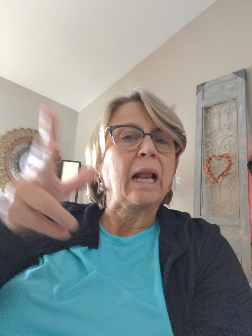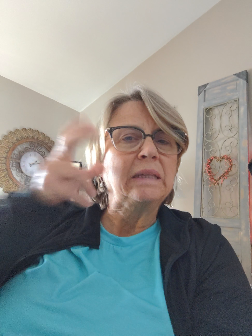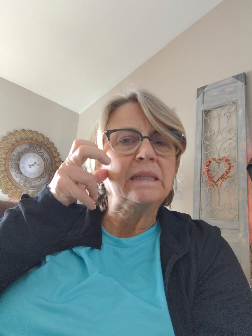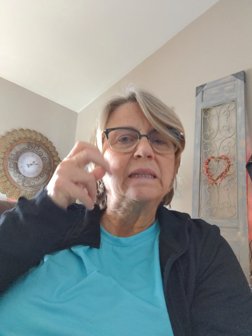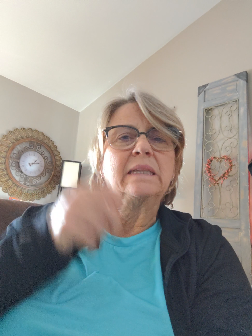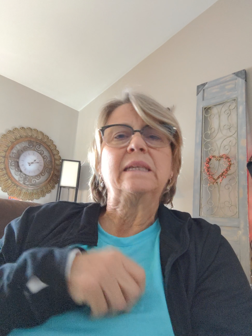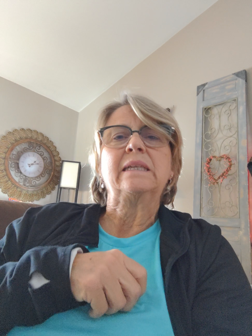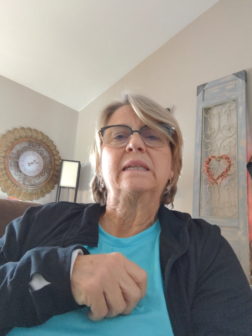listen